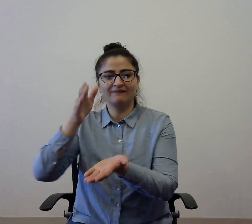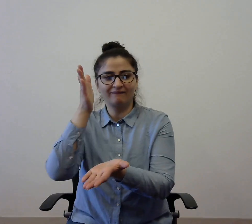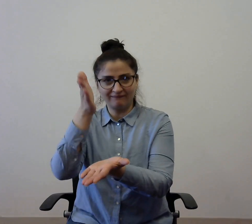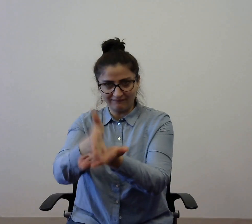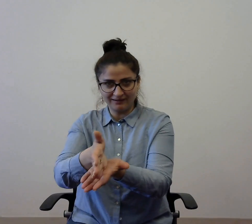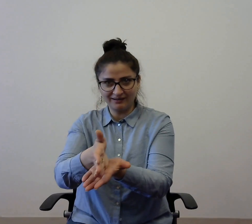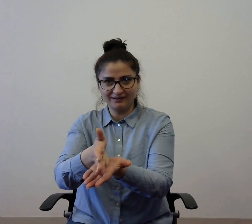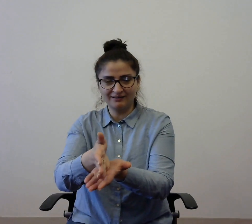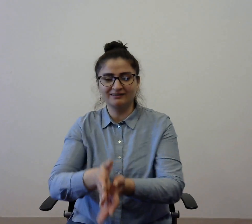var